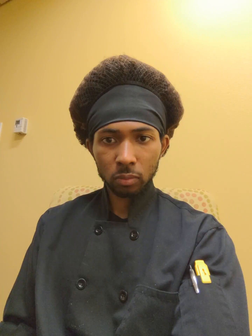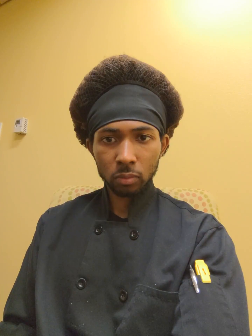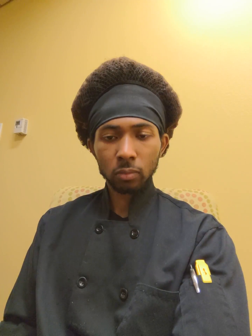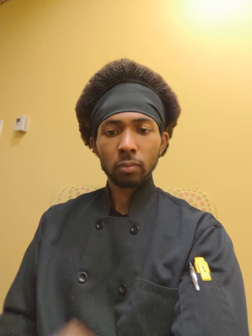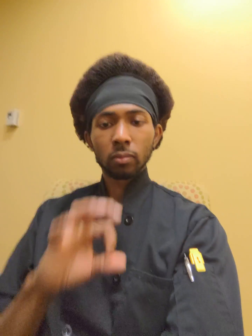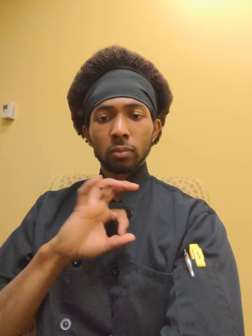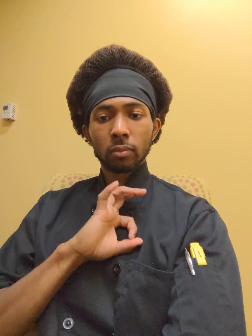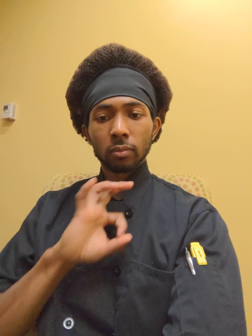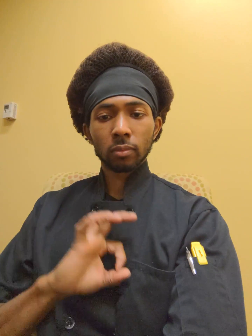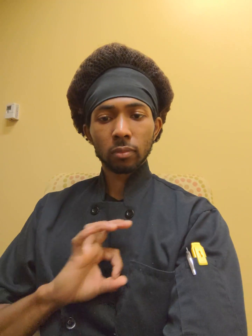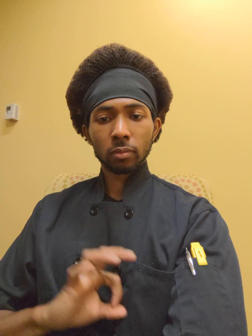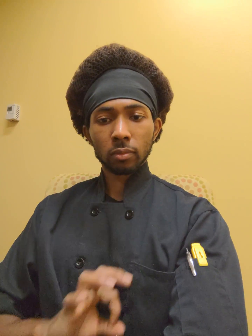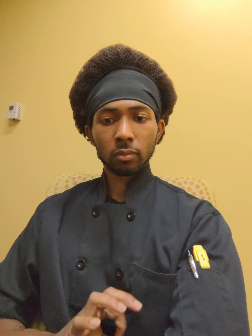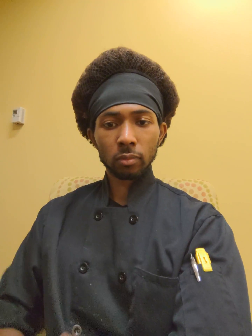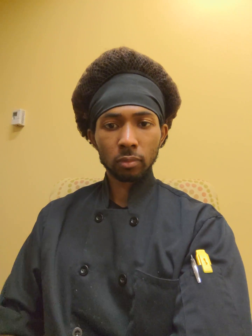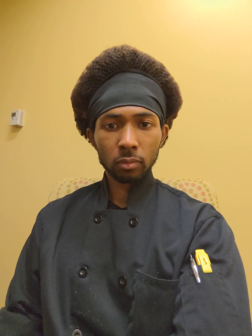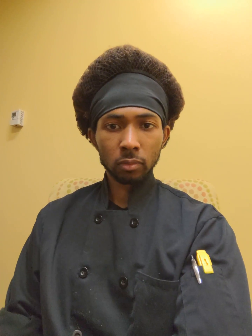button